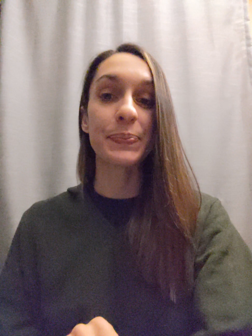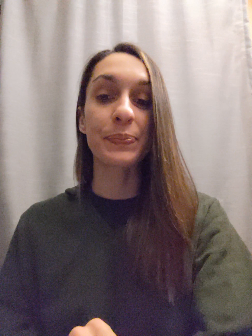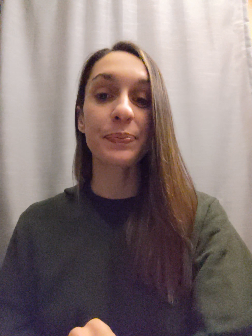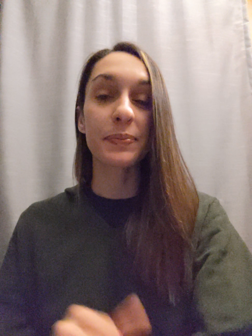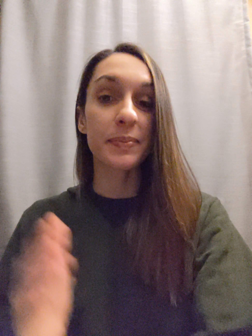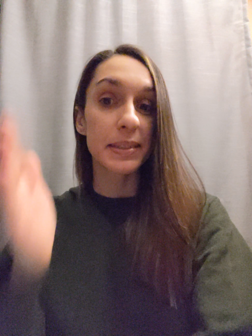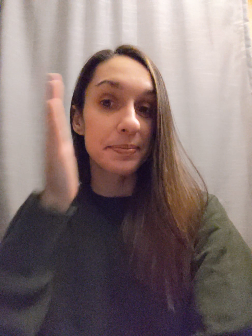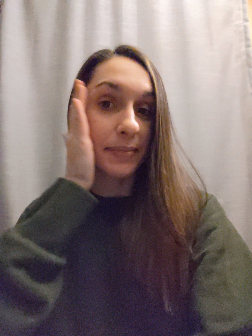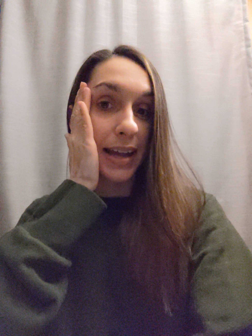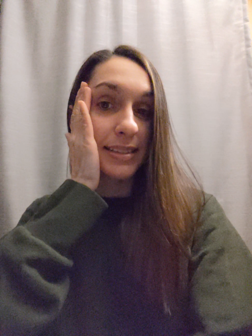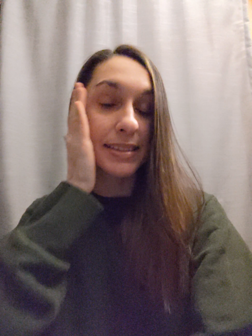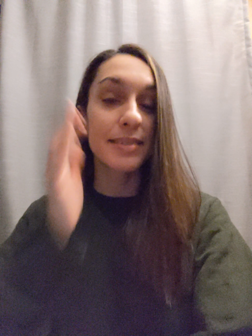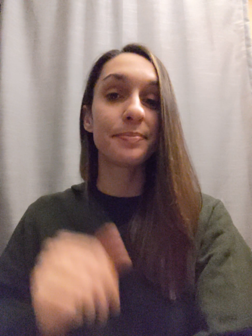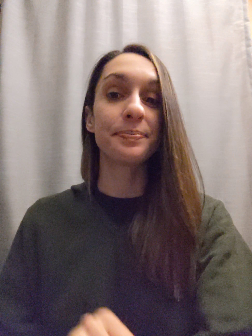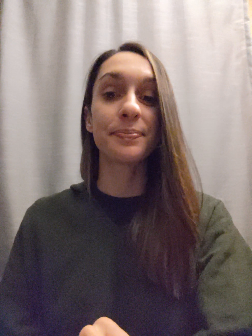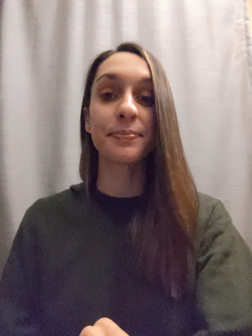bed